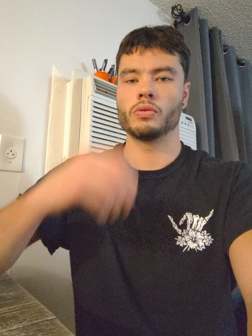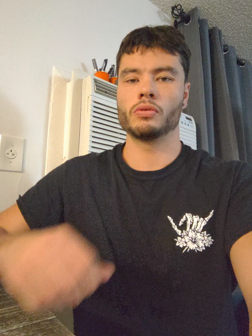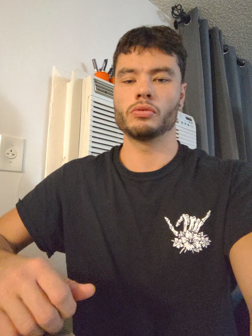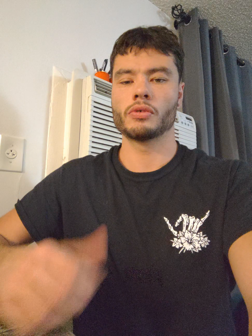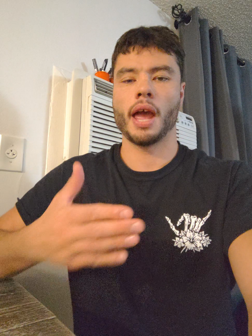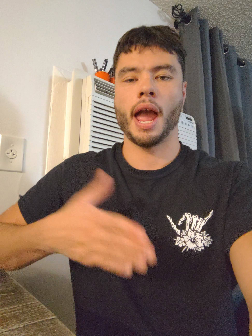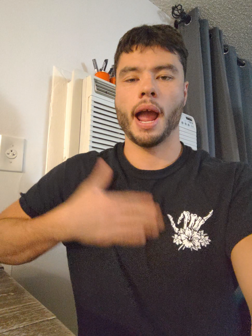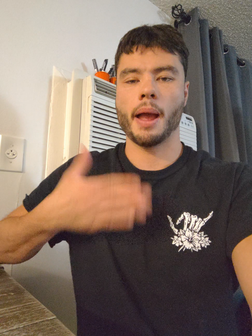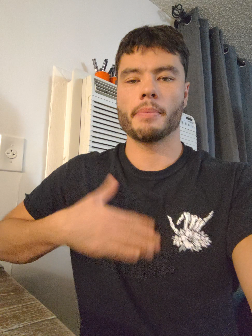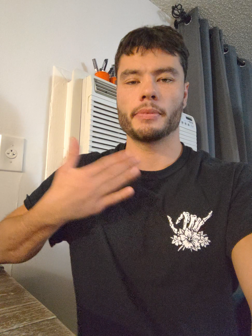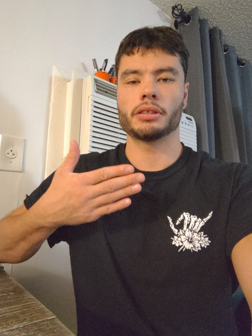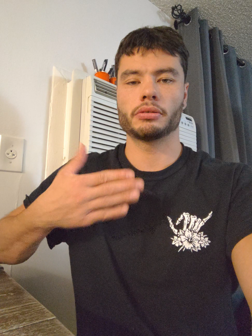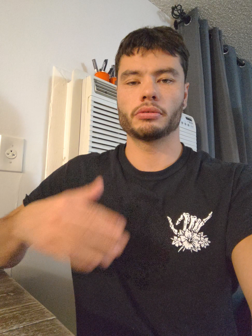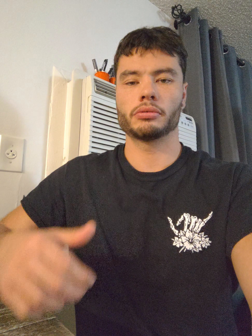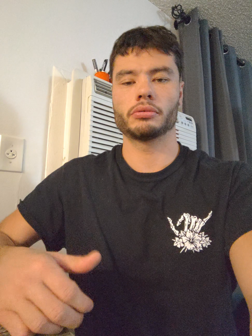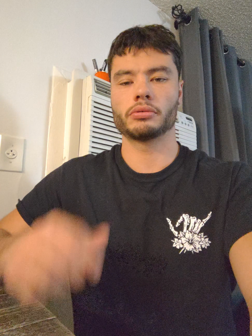happy